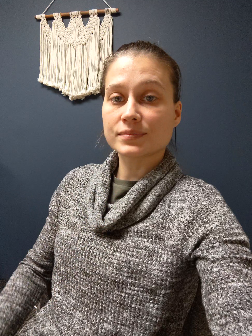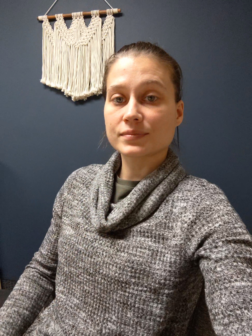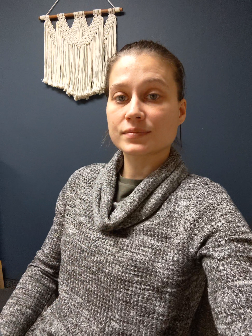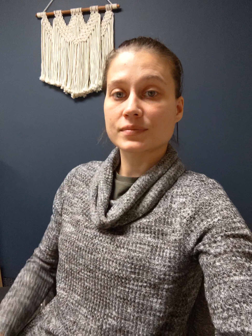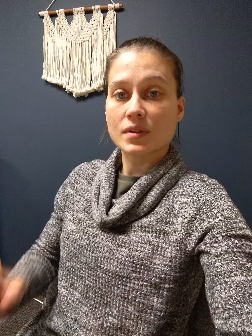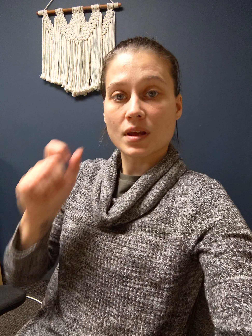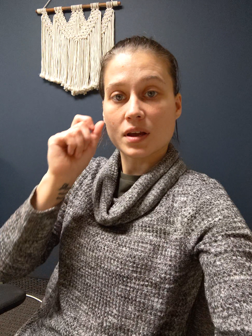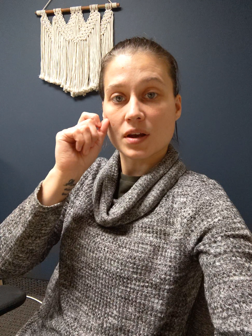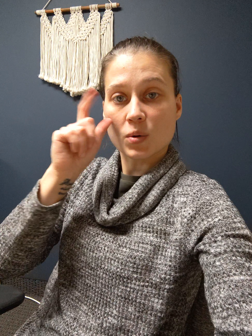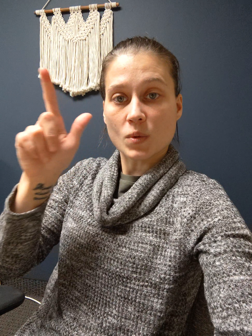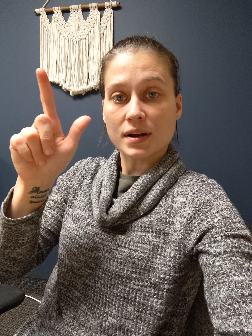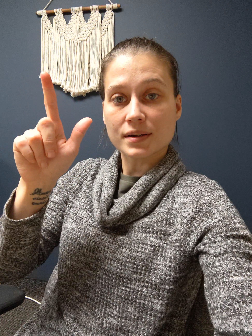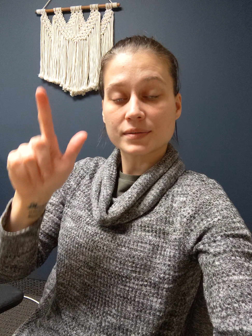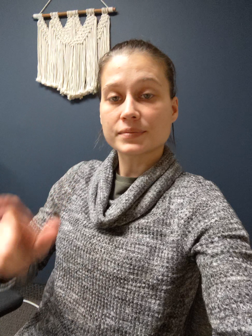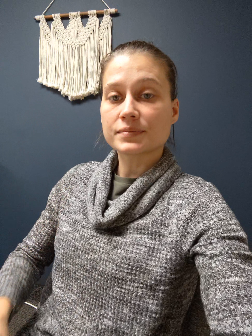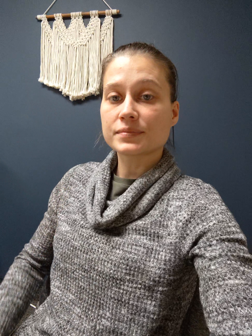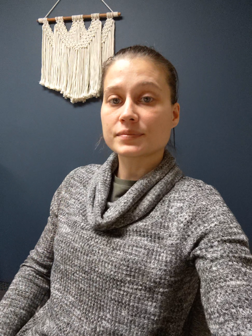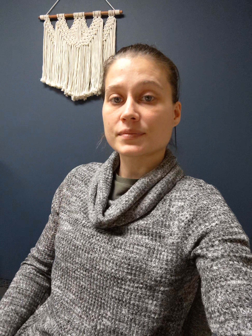awake